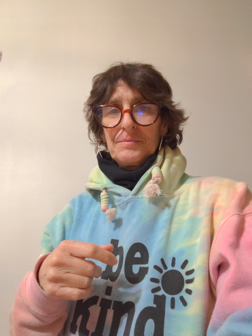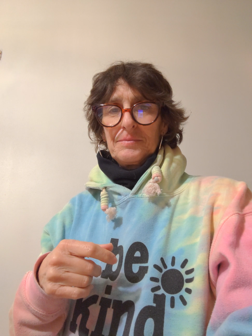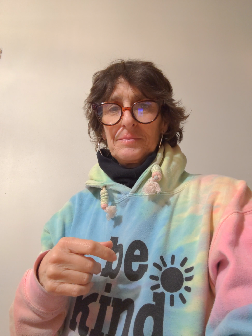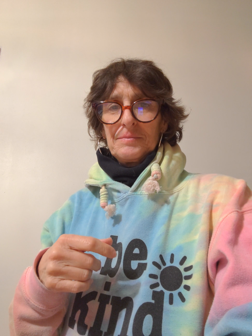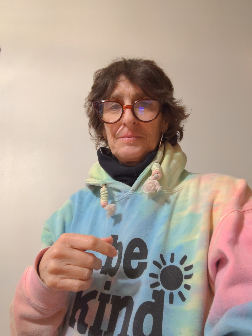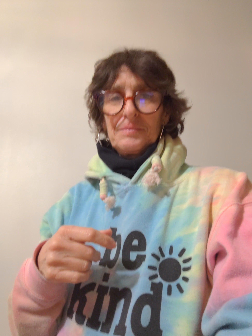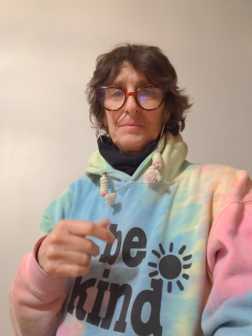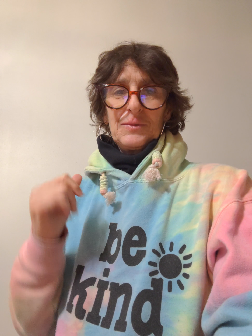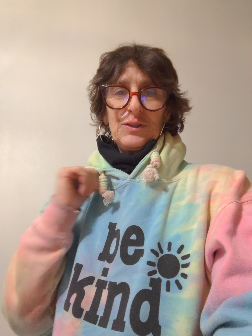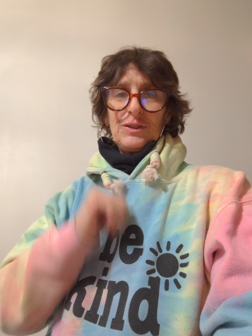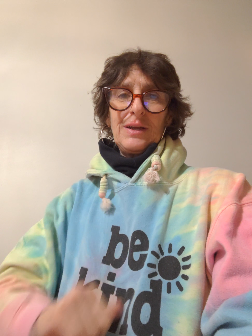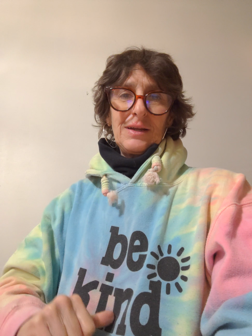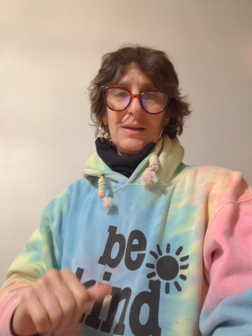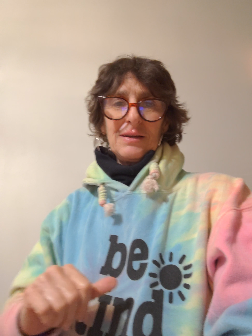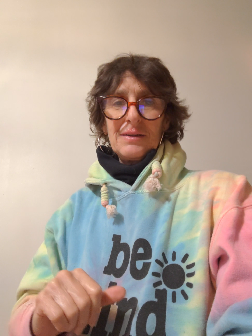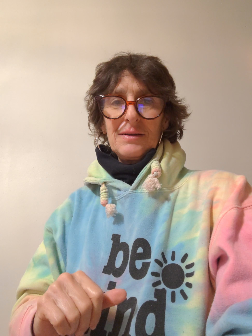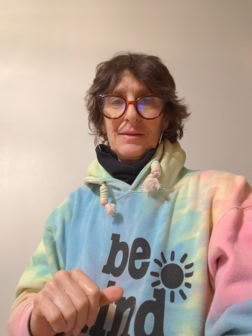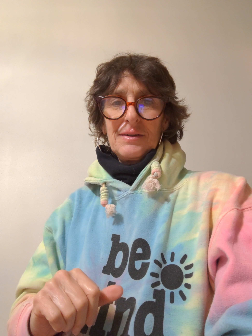jacket